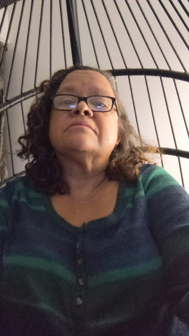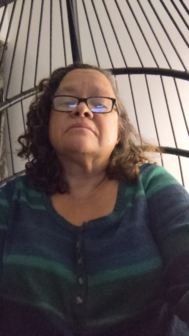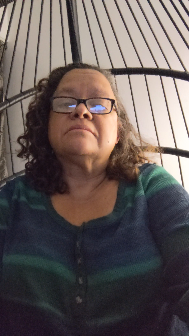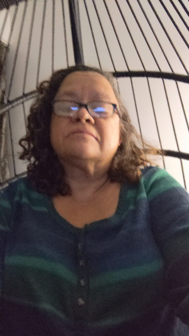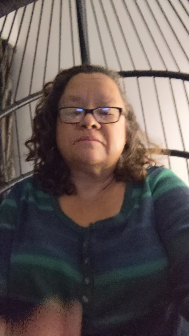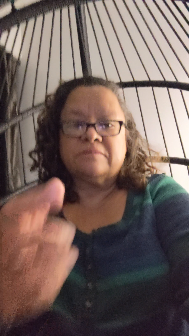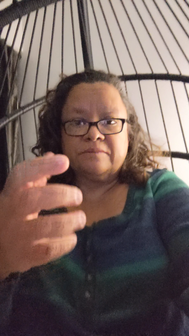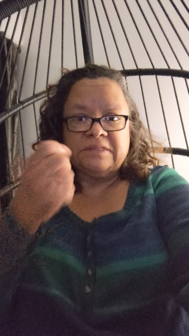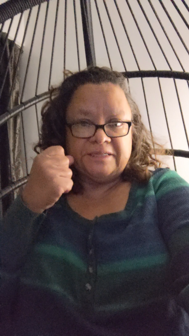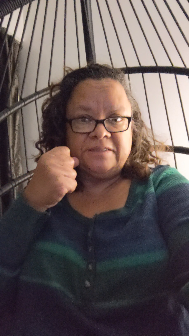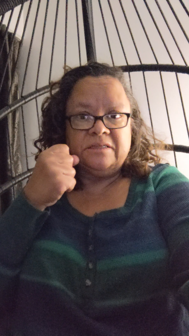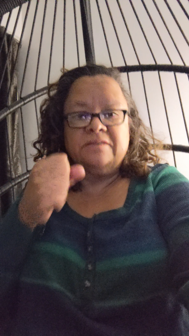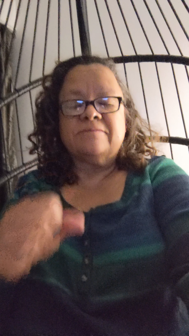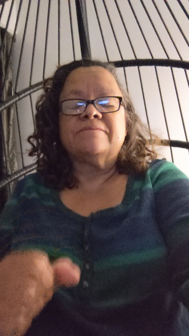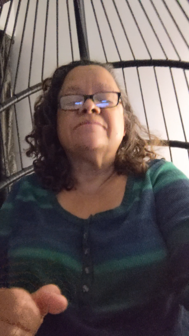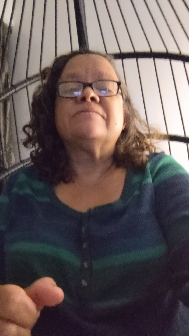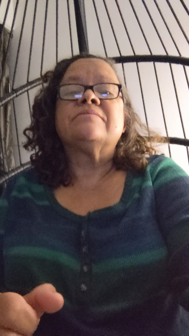get